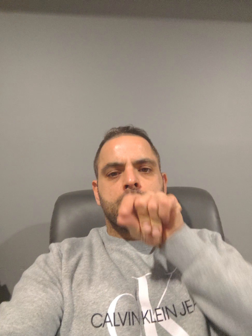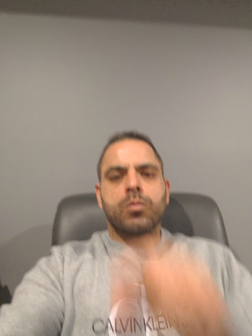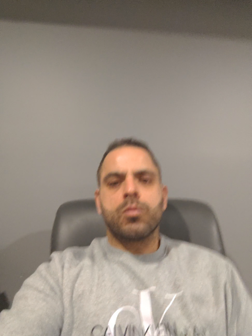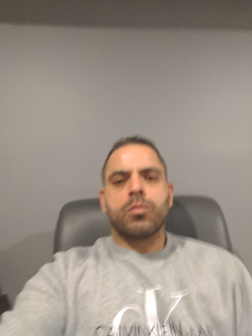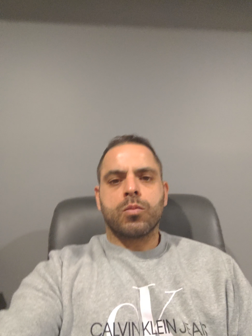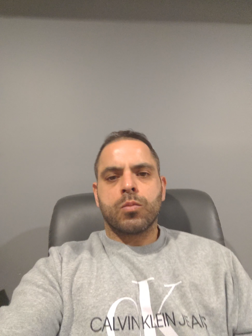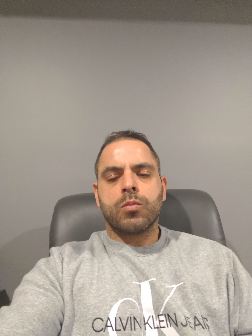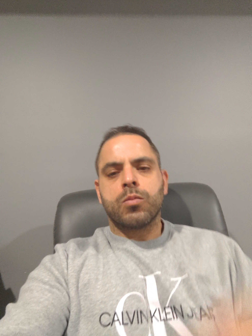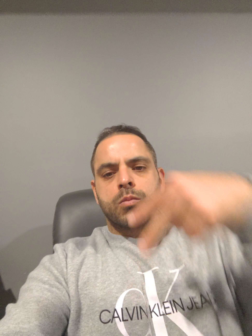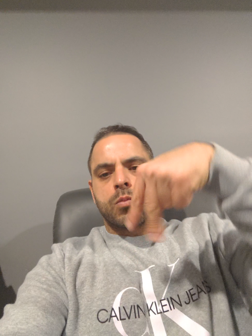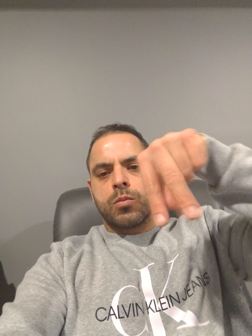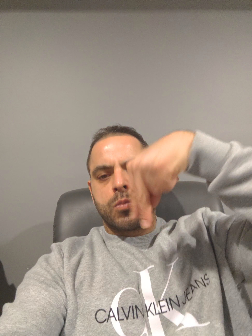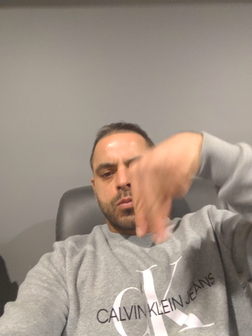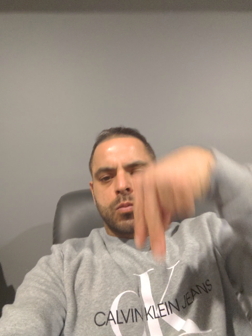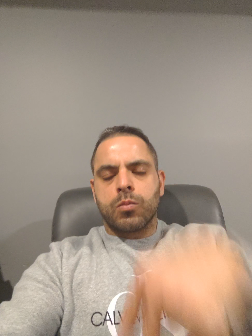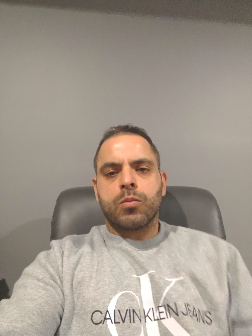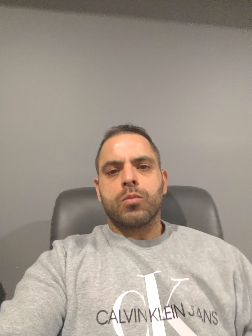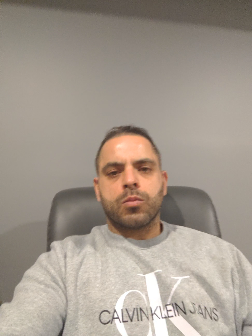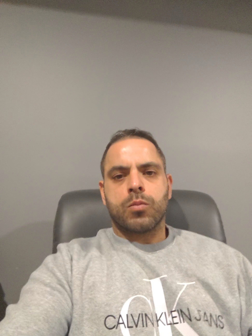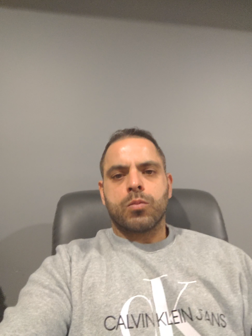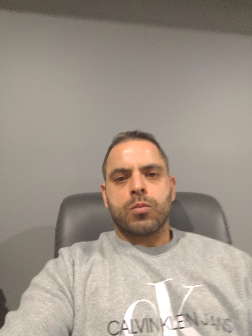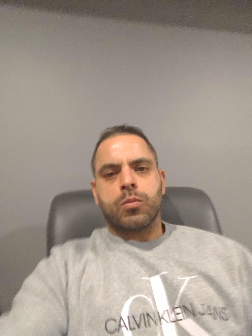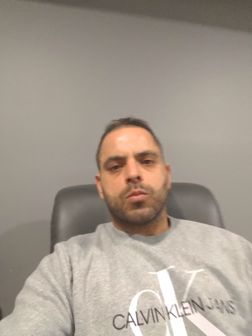dance